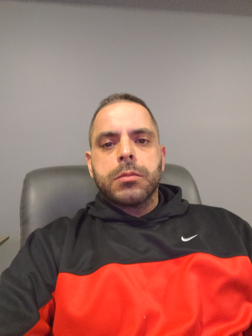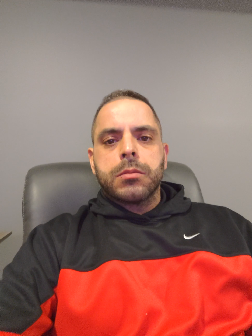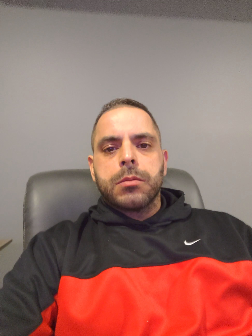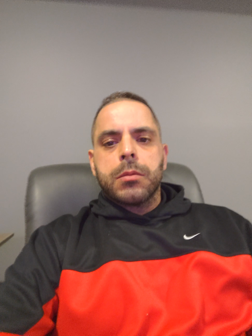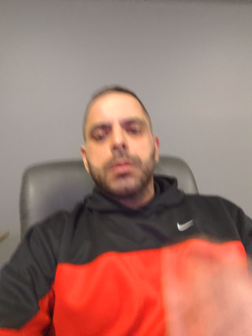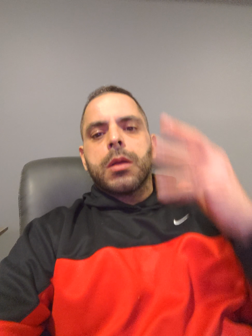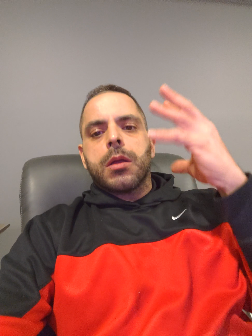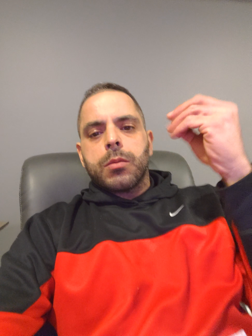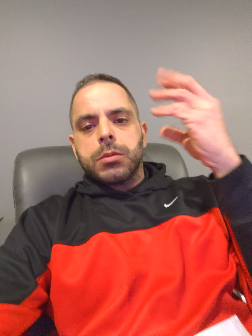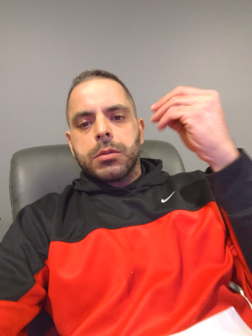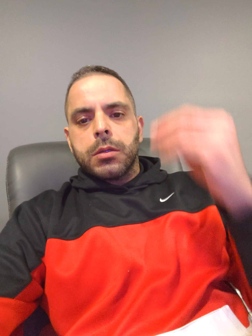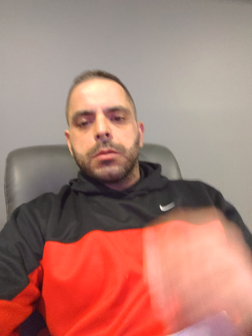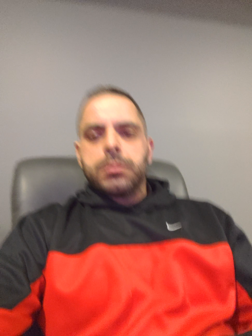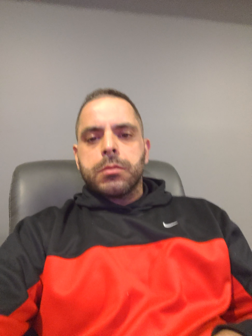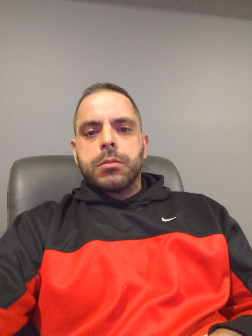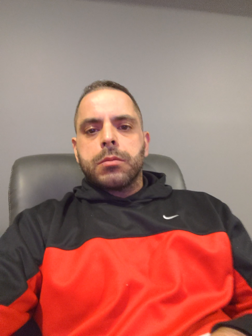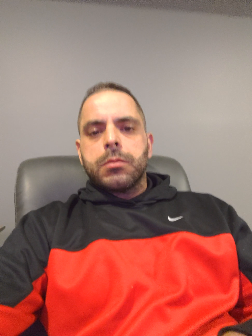outside